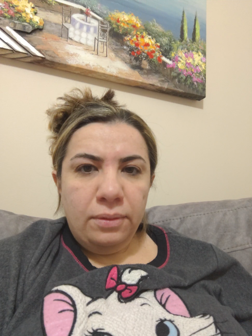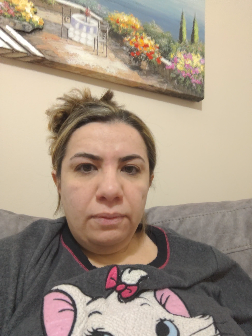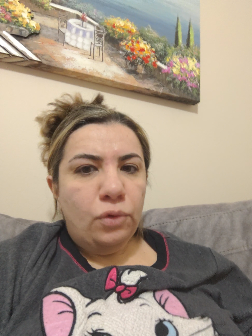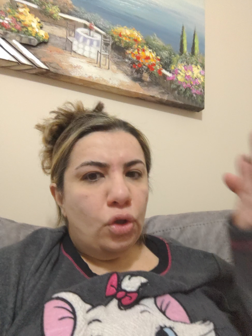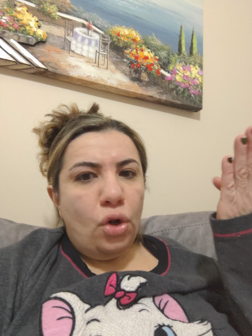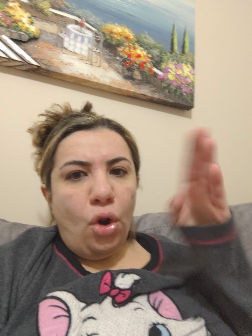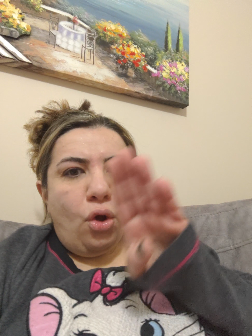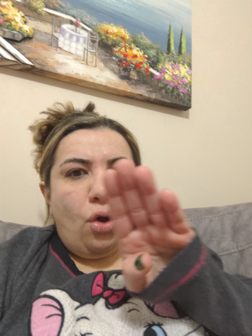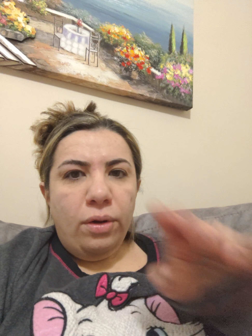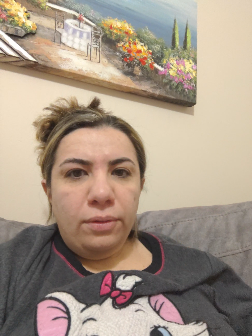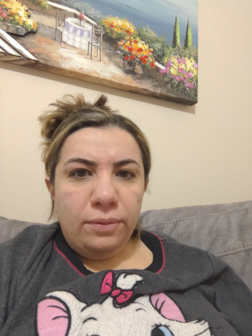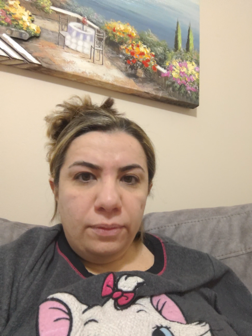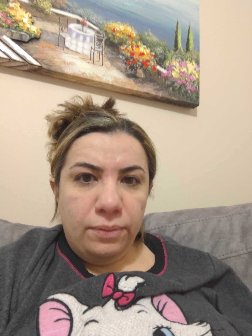close